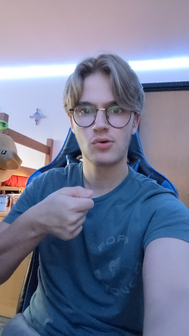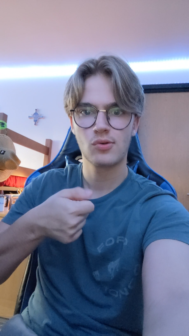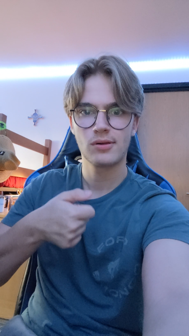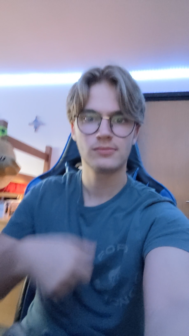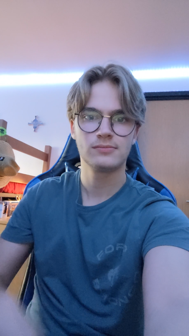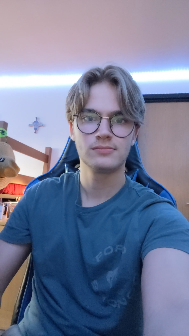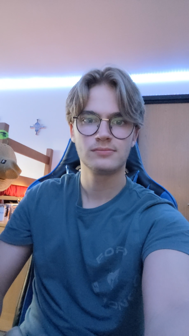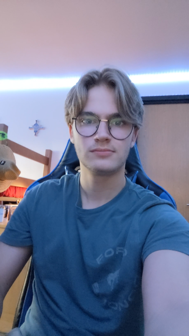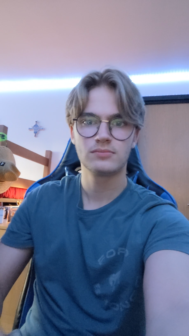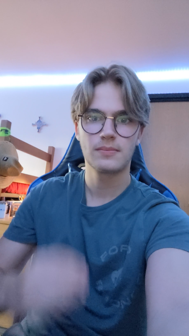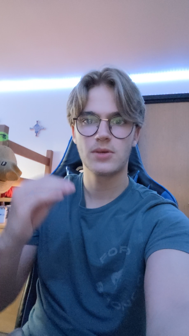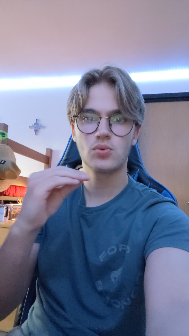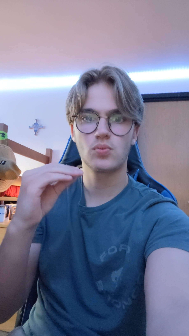more